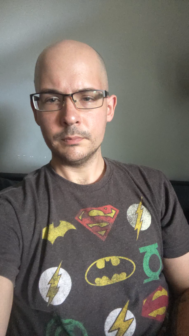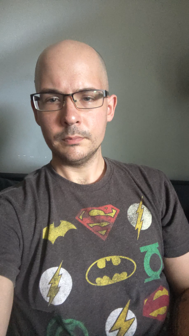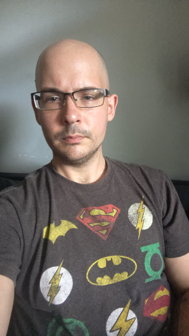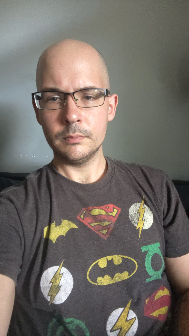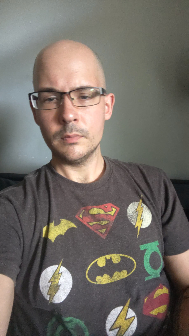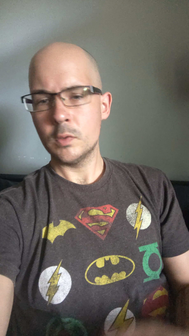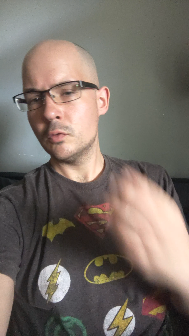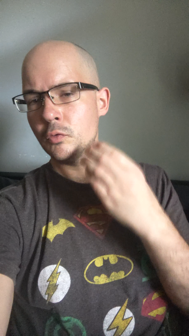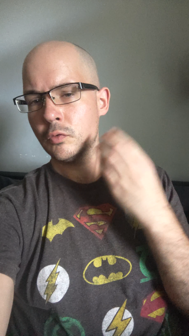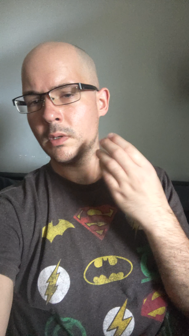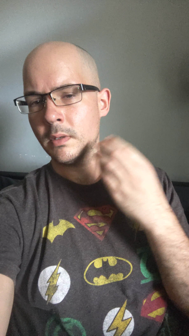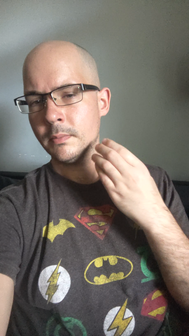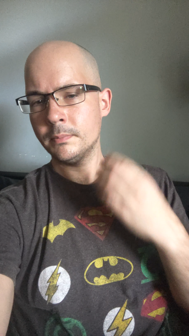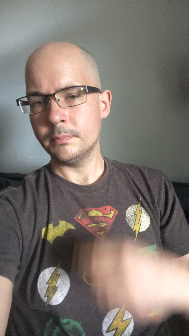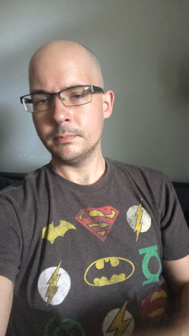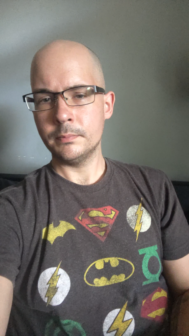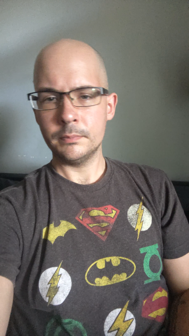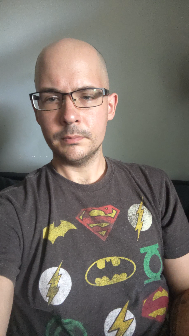shake